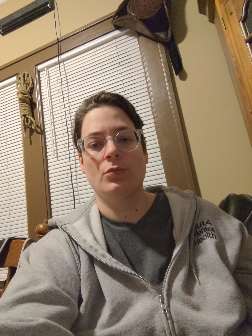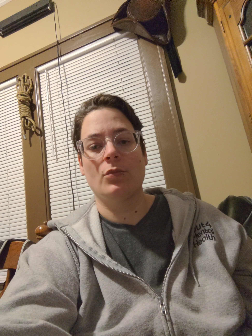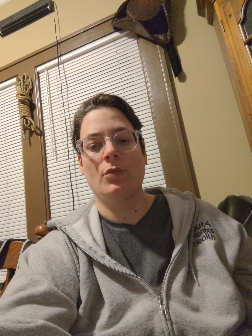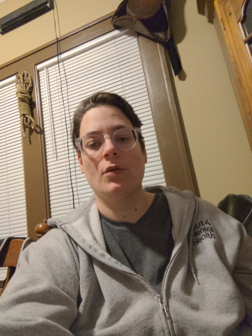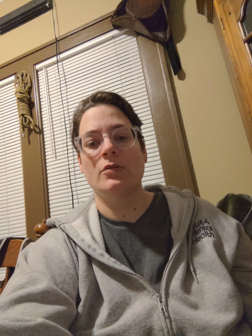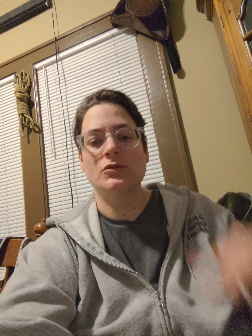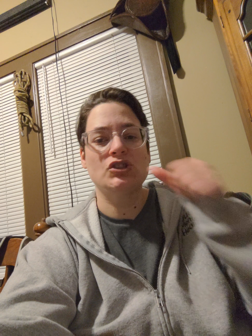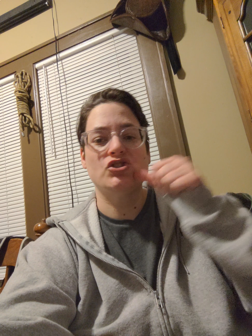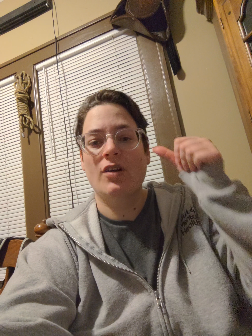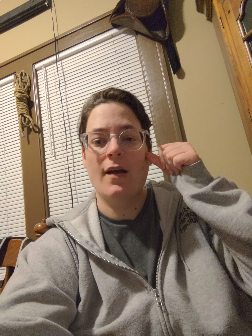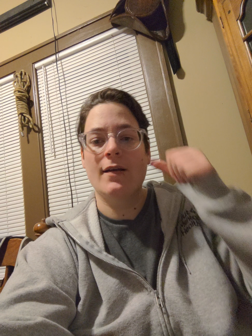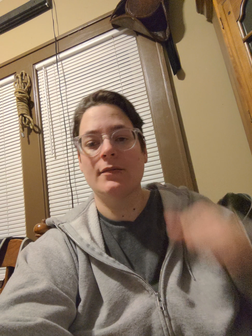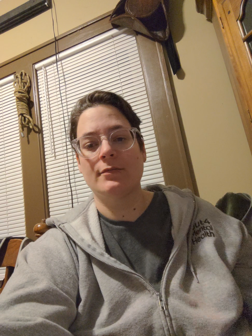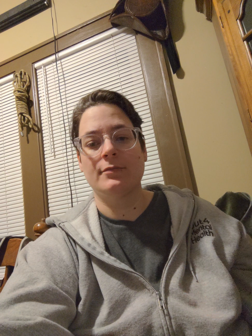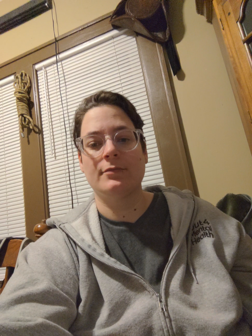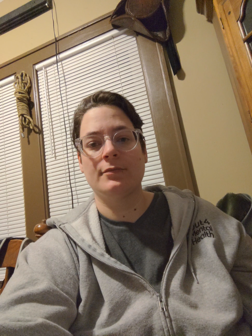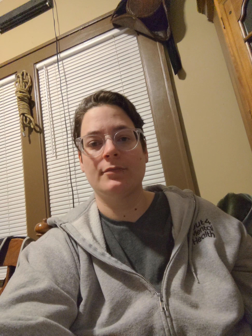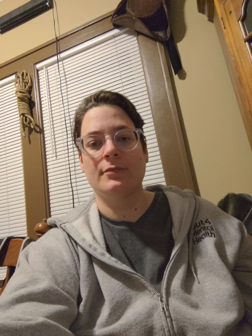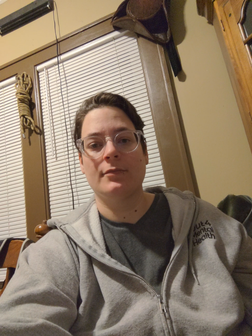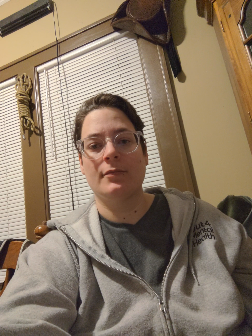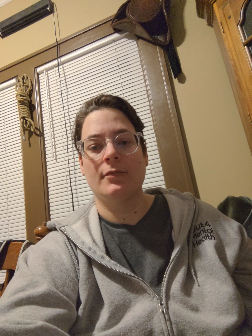yesterday